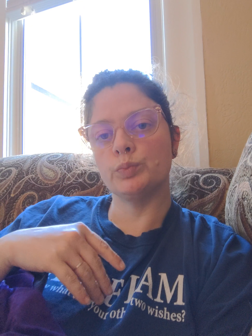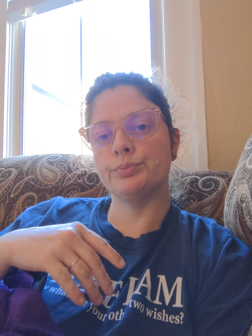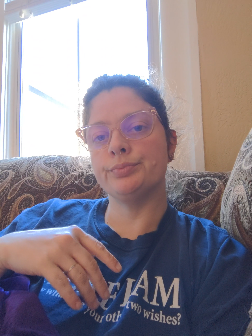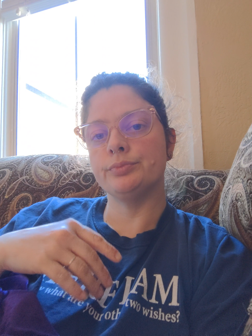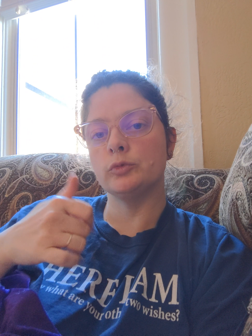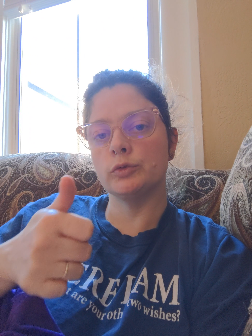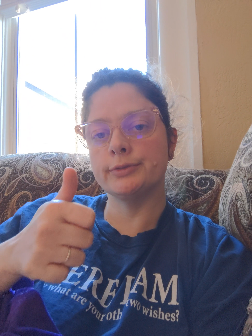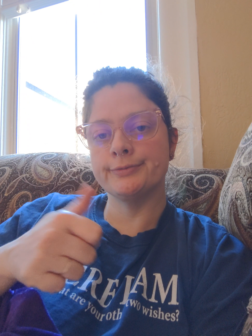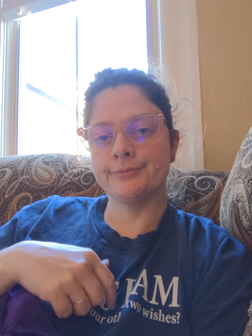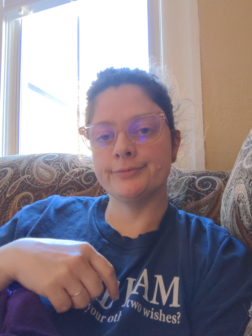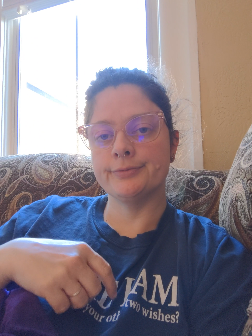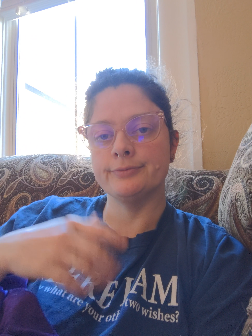yourself